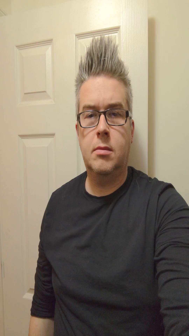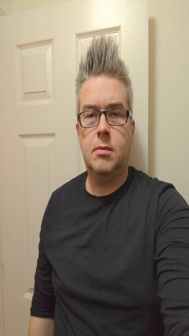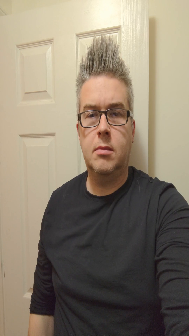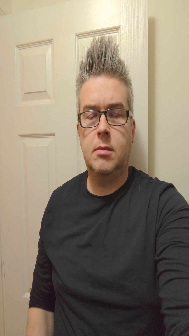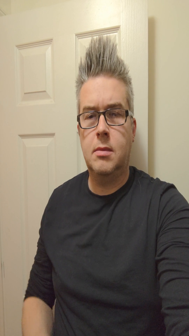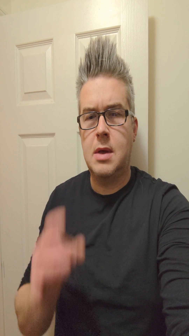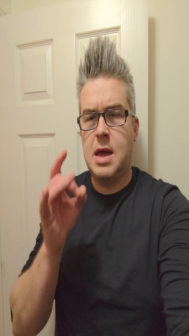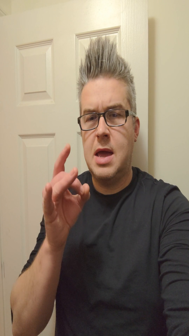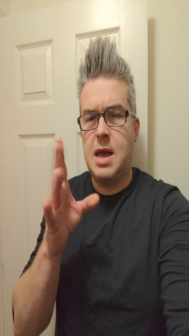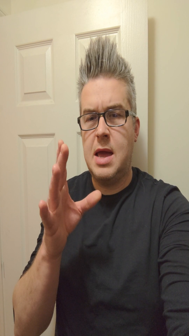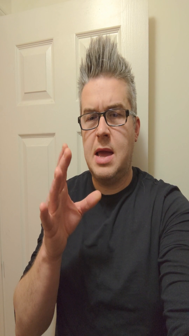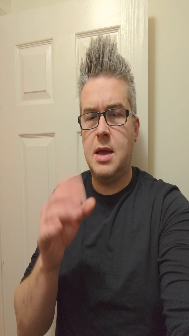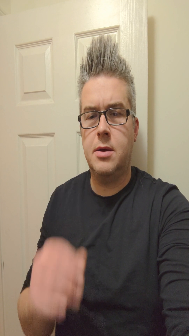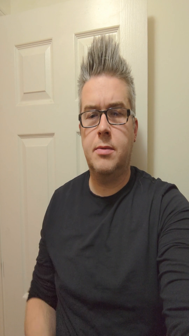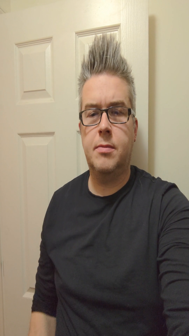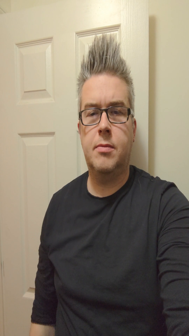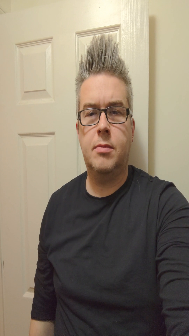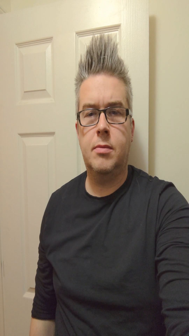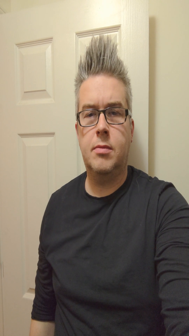hate